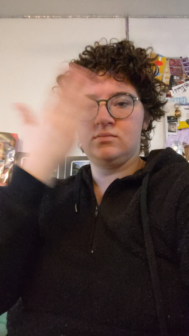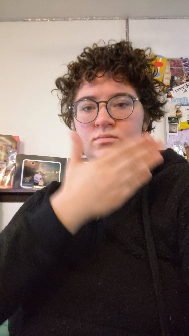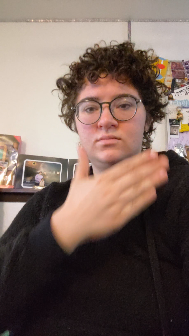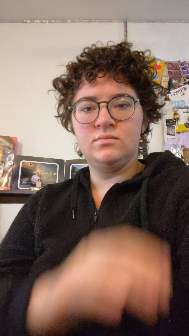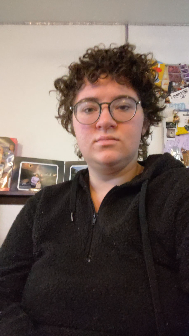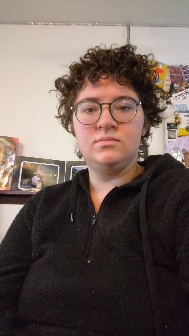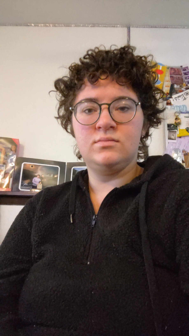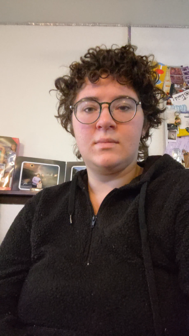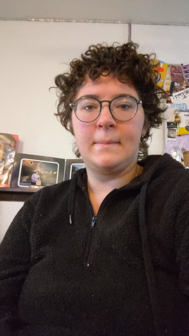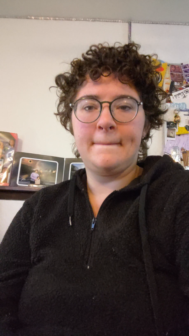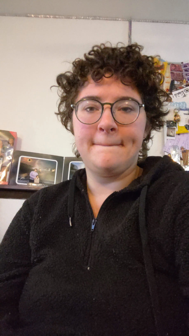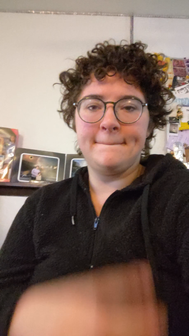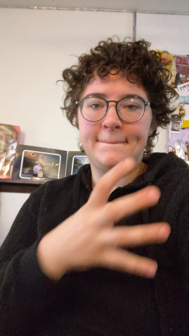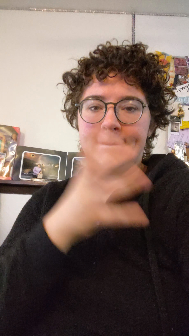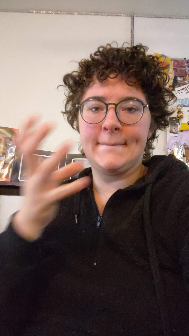much